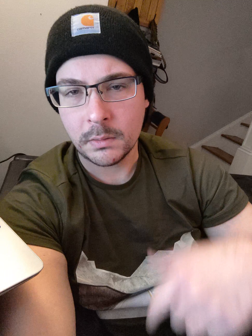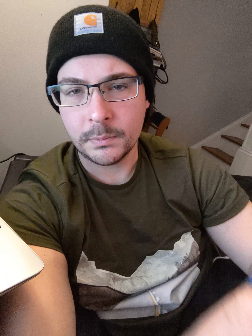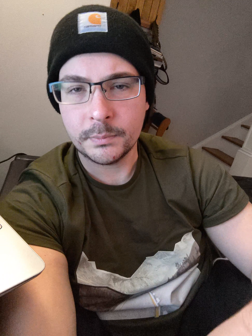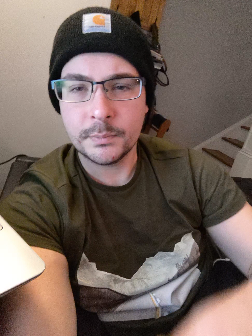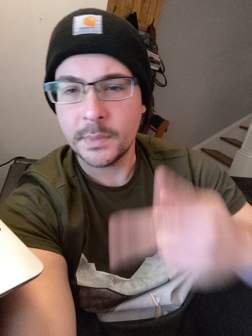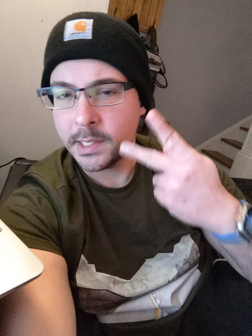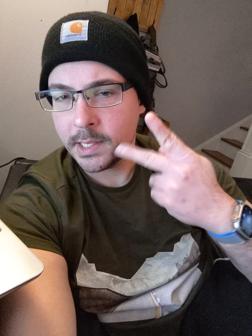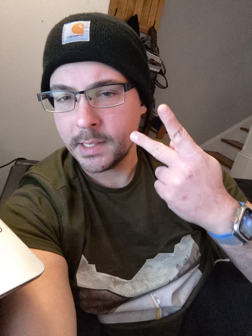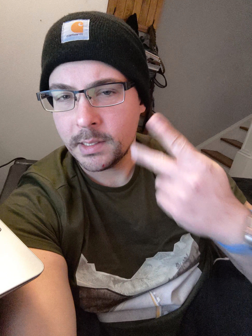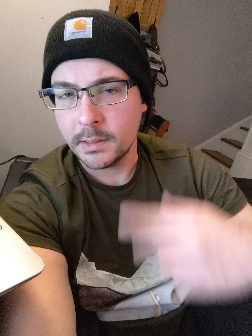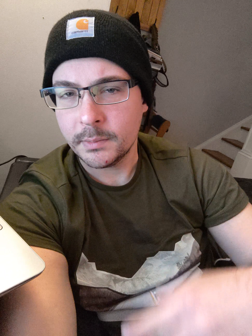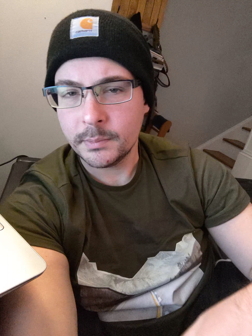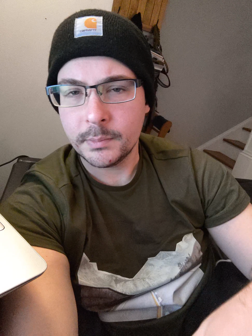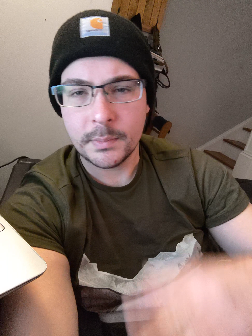kitty